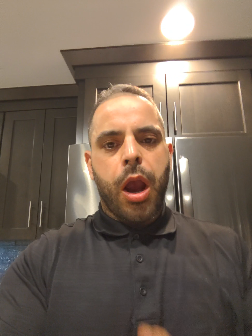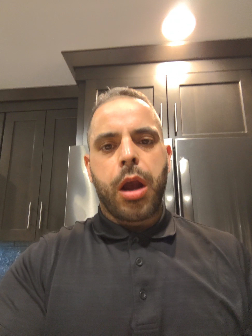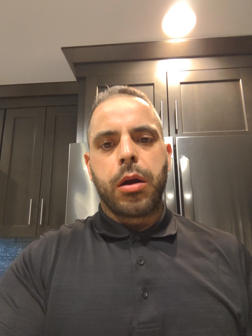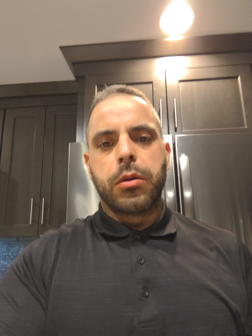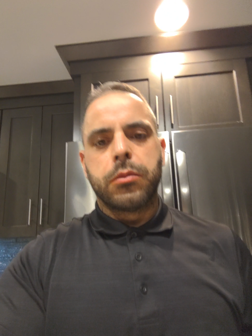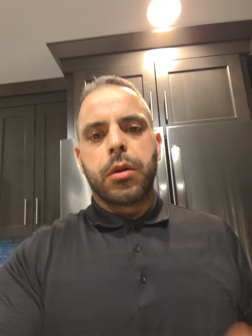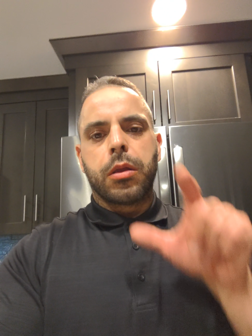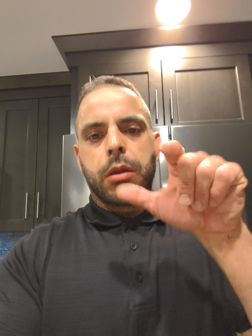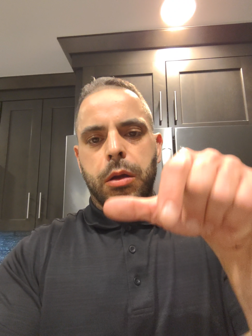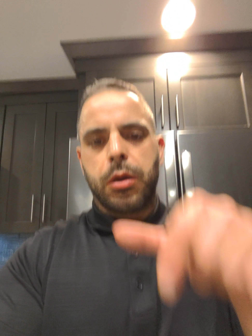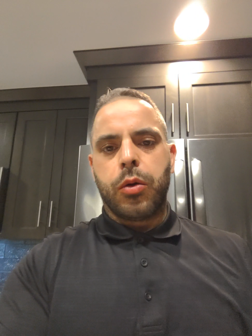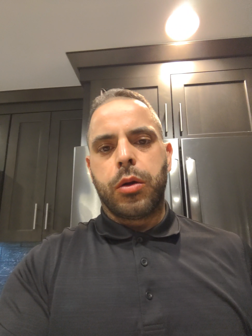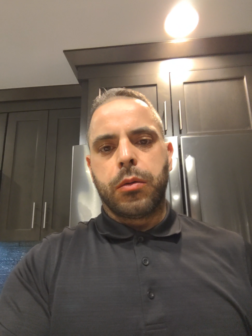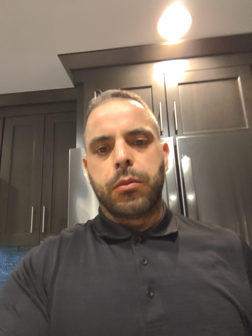later